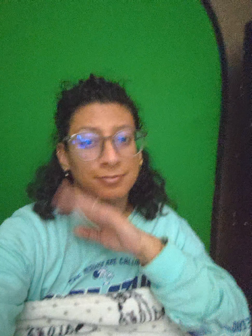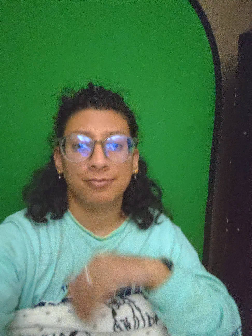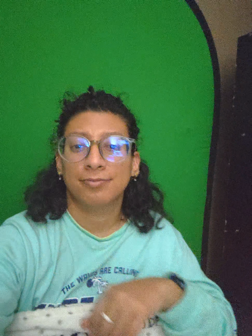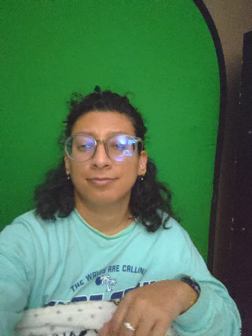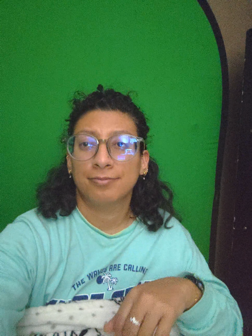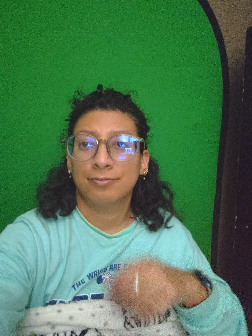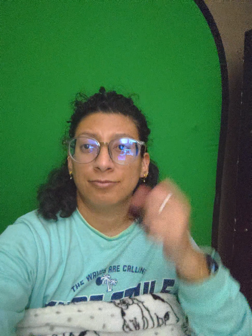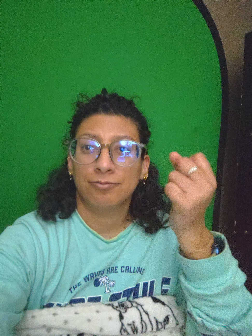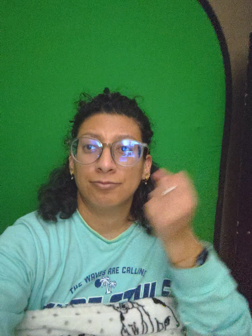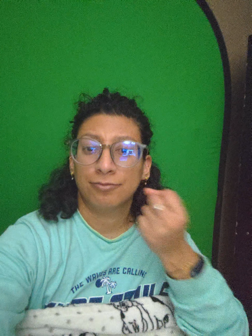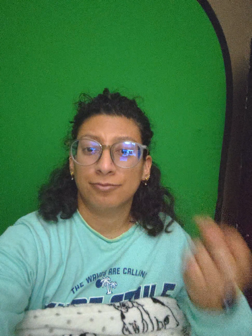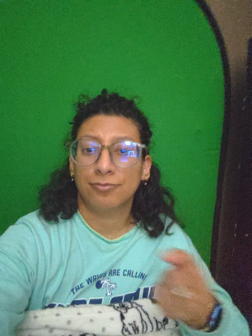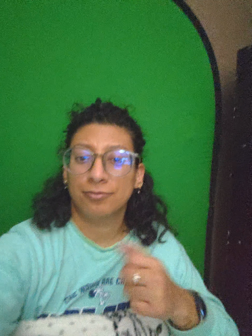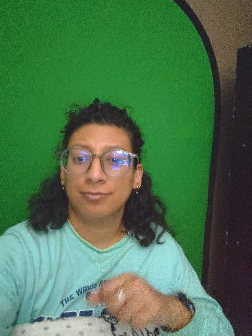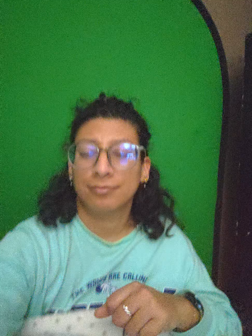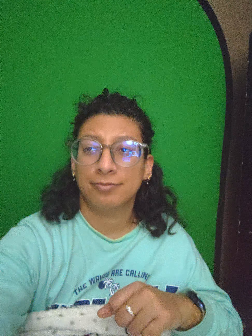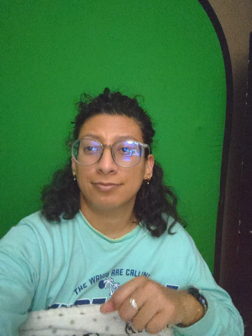drawer